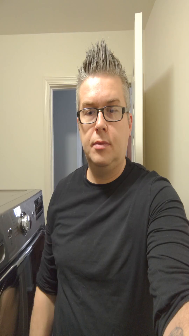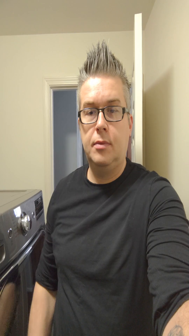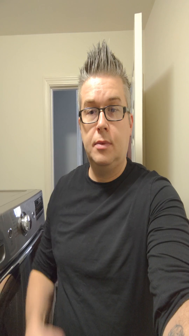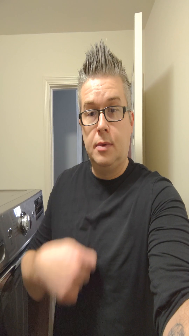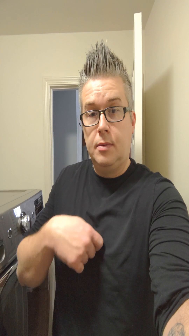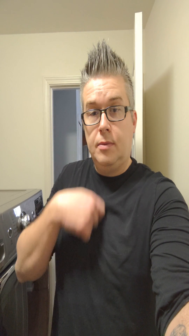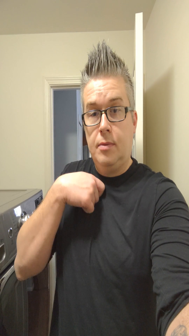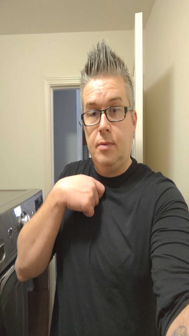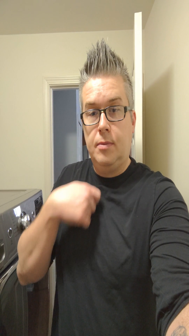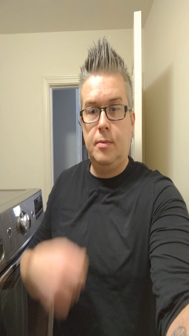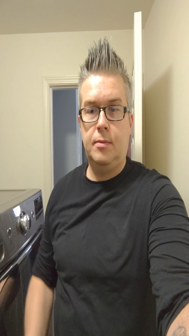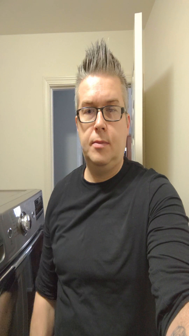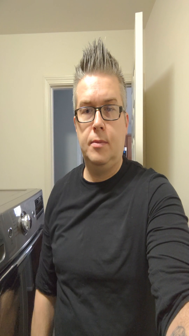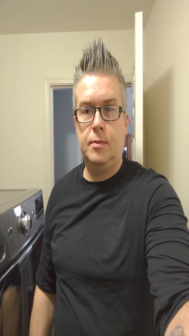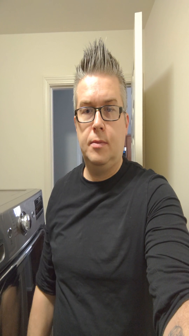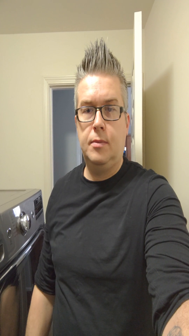zipper